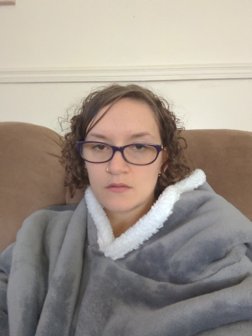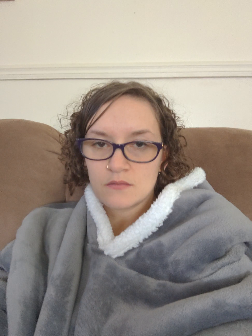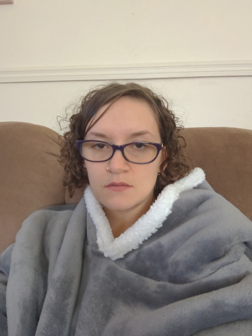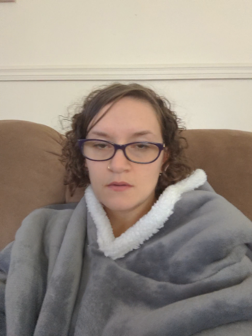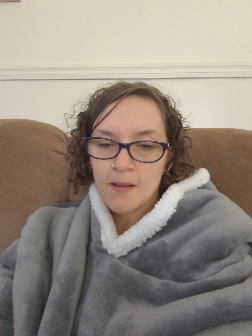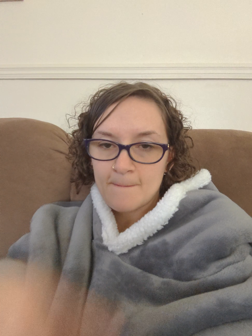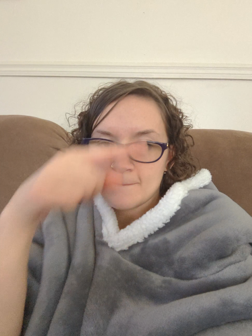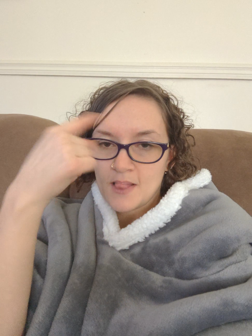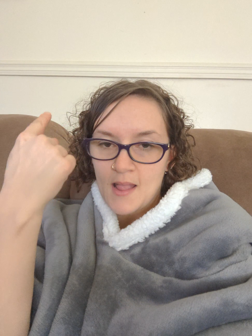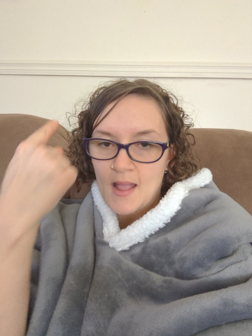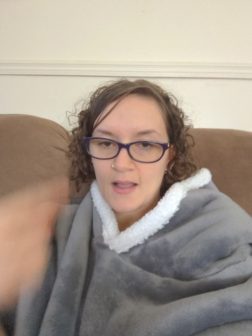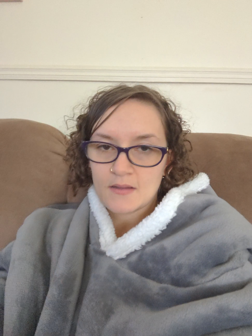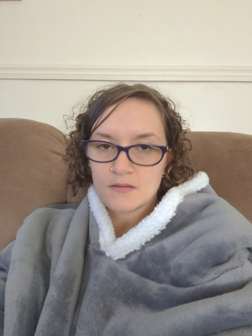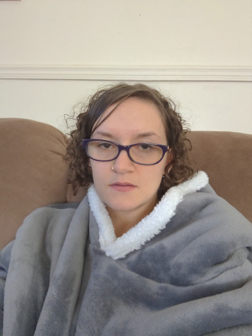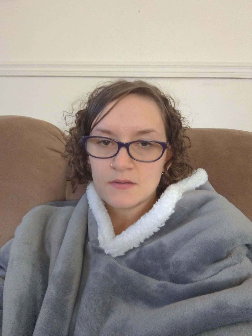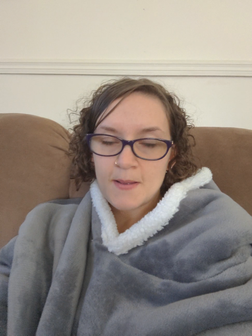black